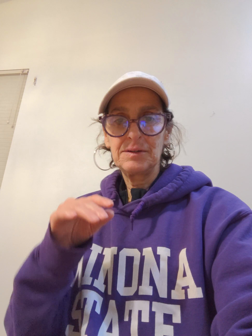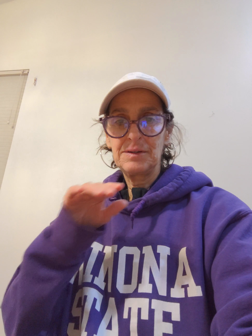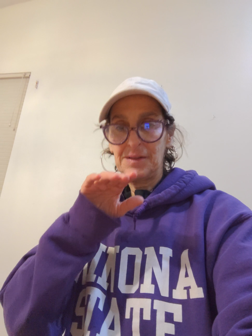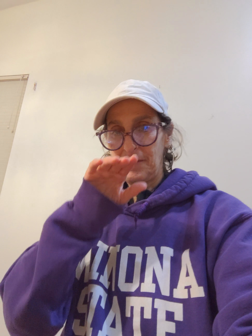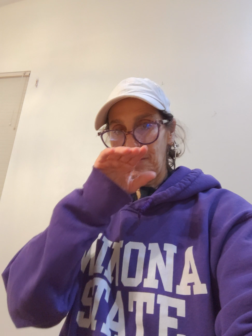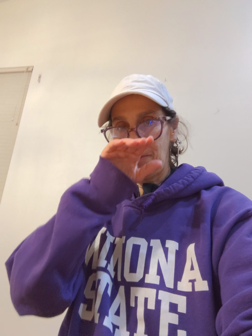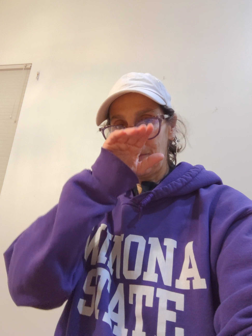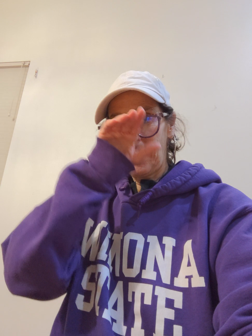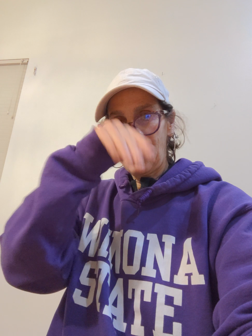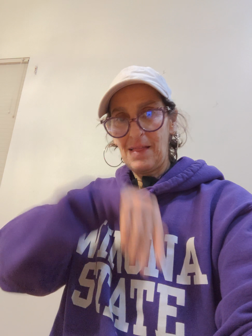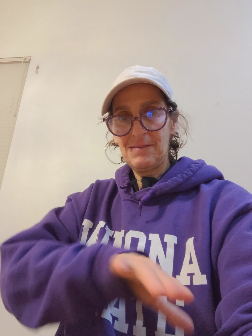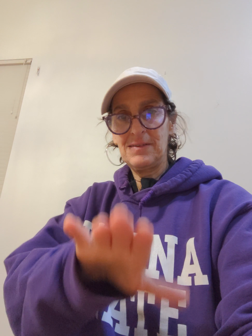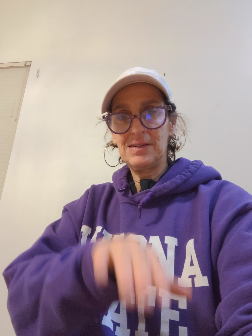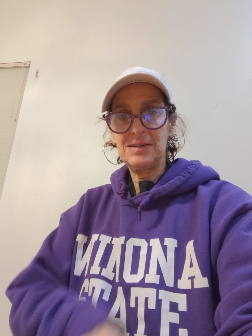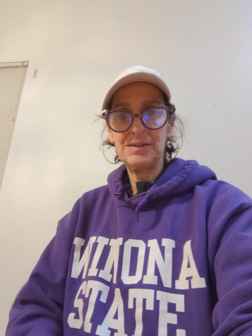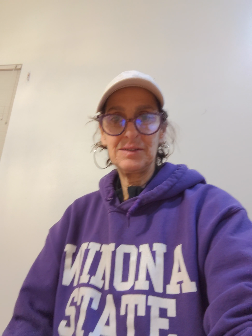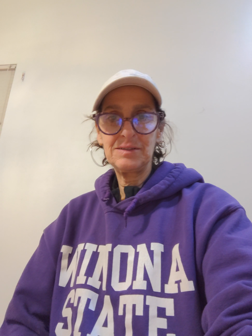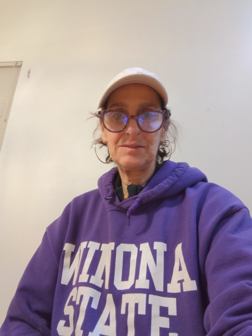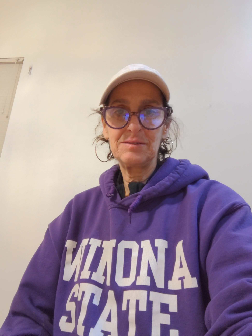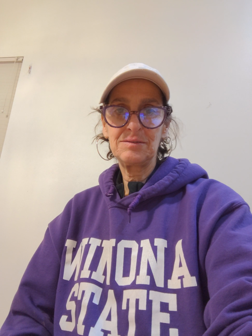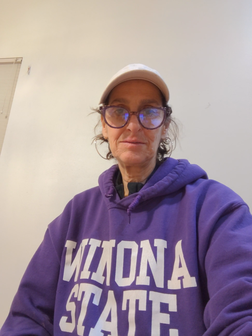elephant